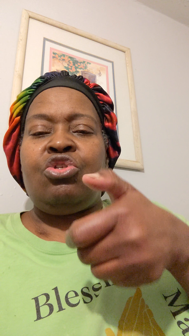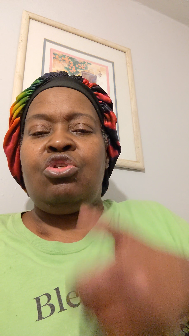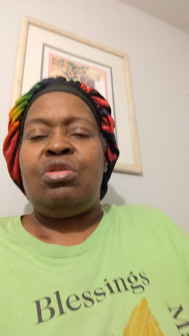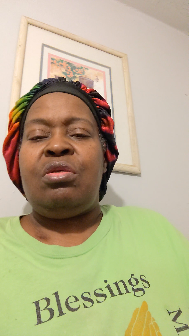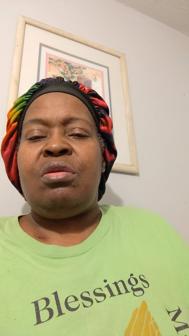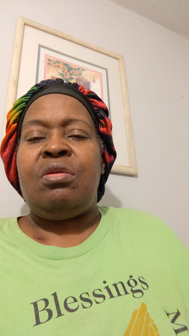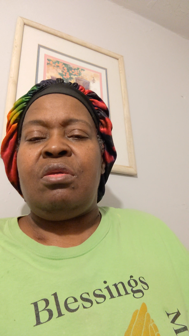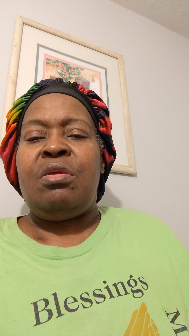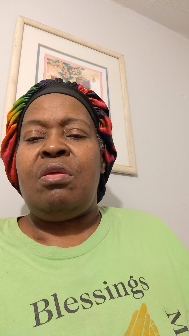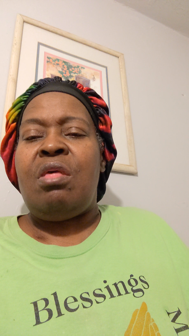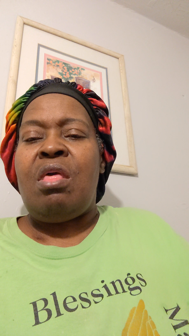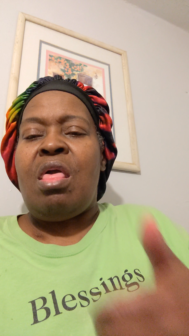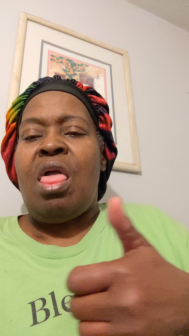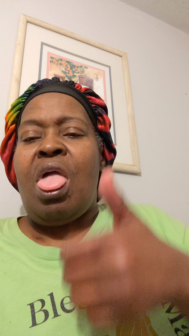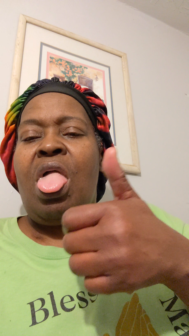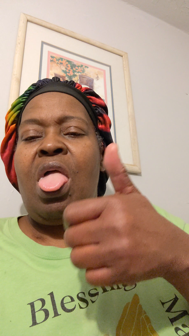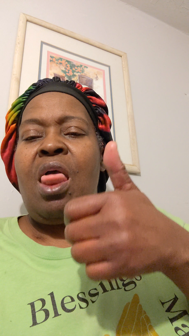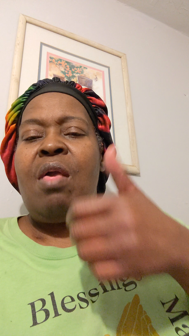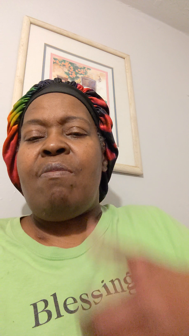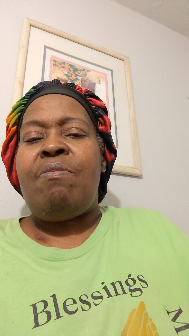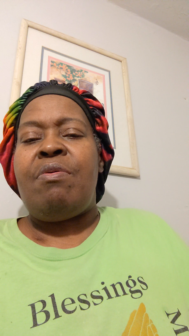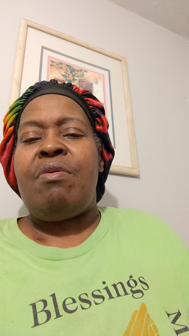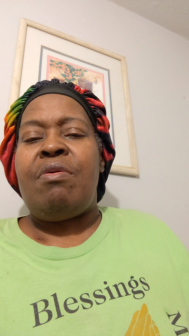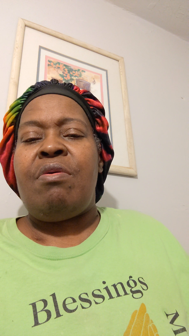help